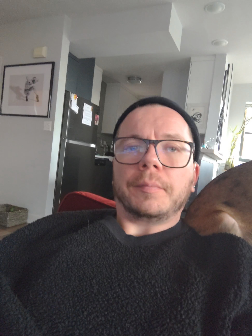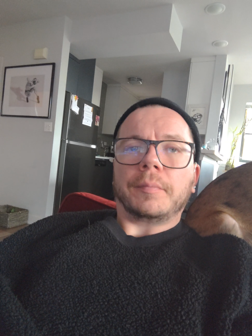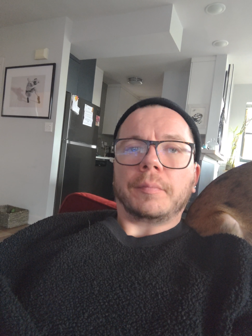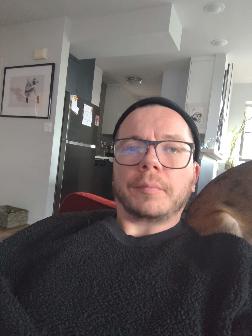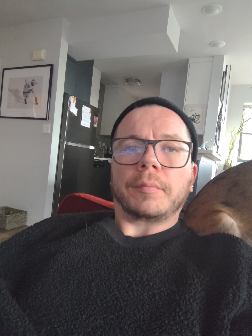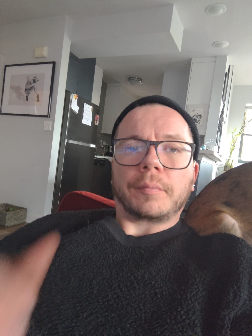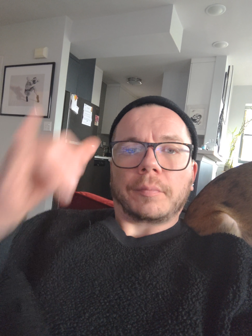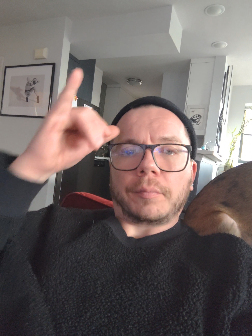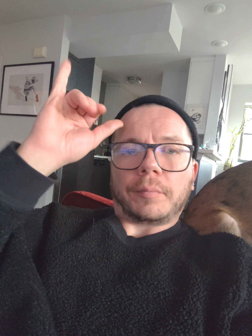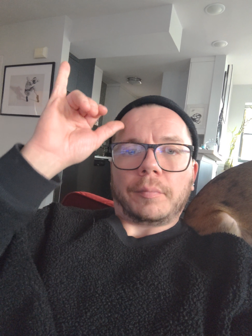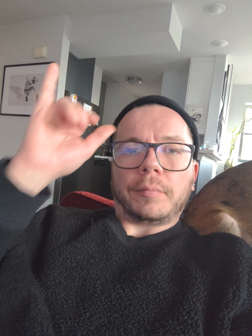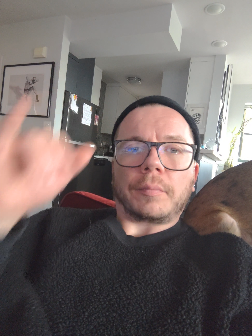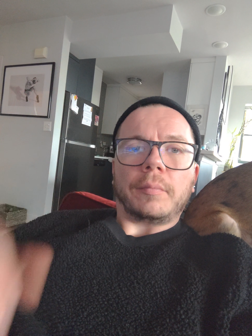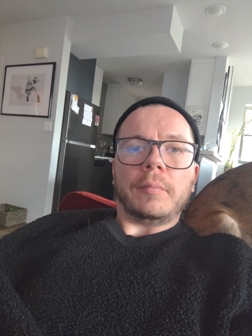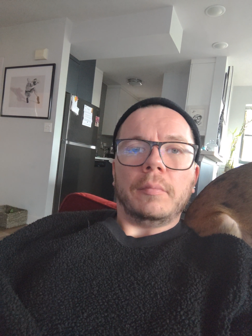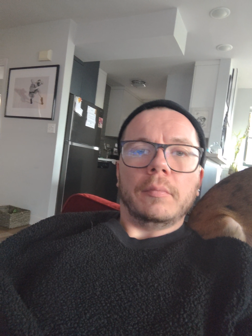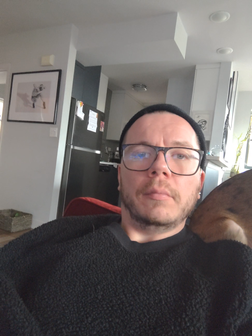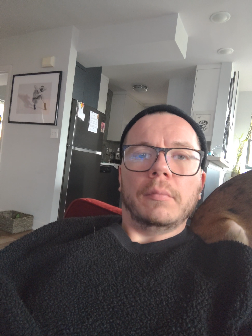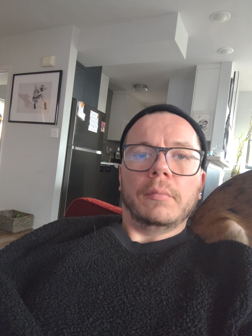cow